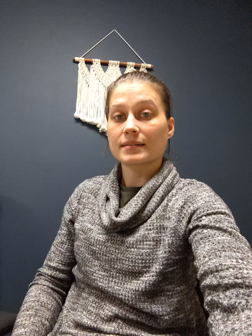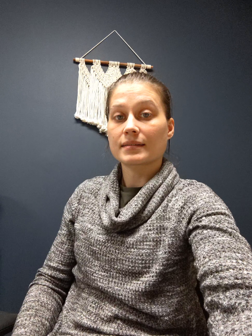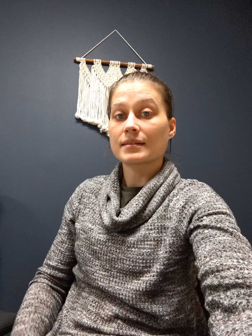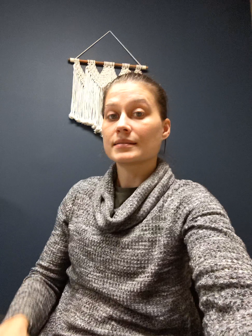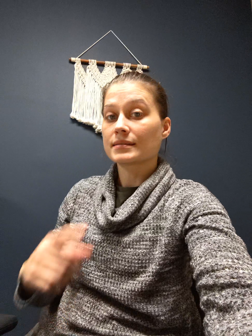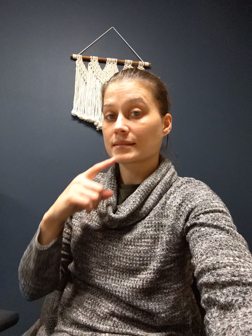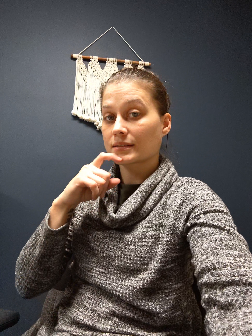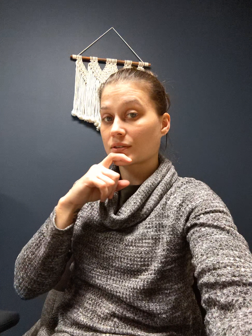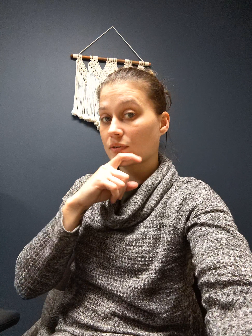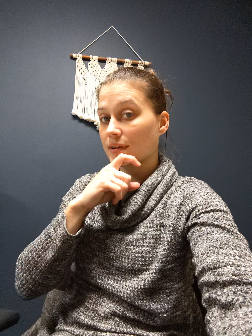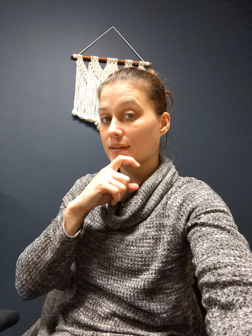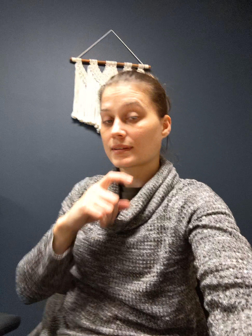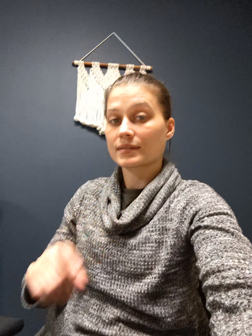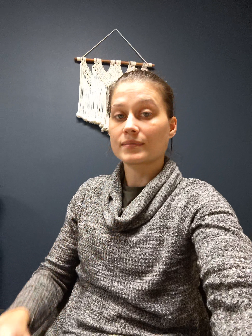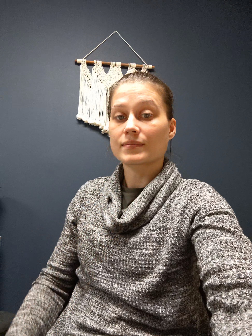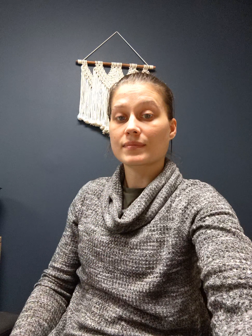cereal